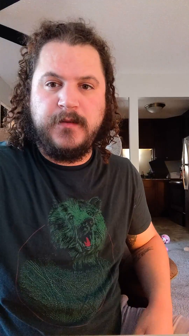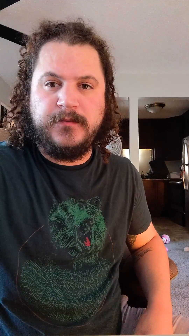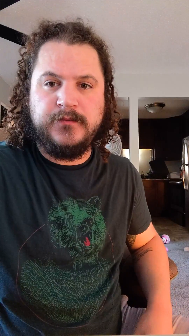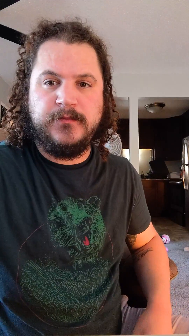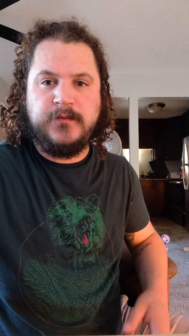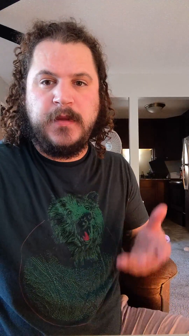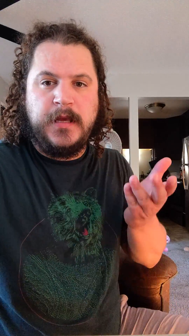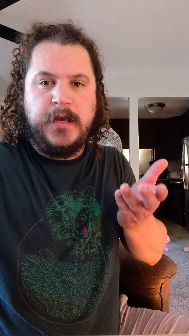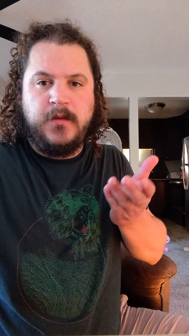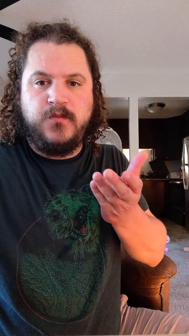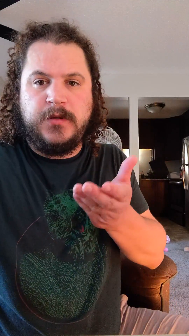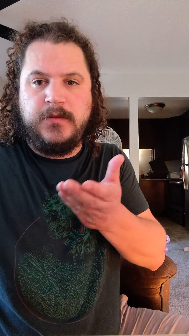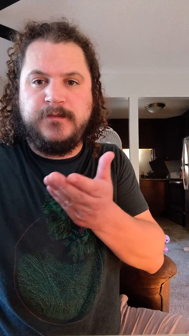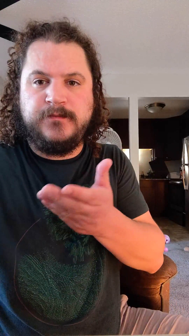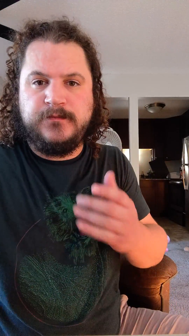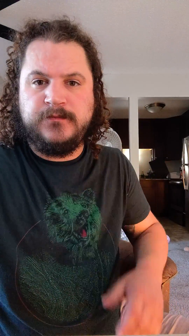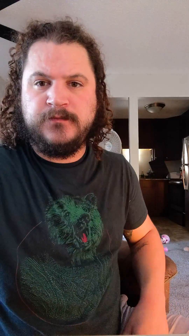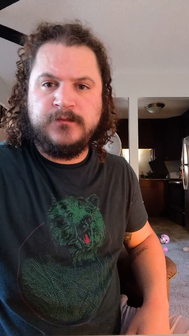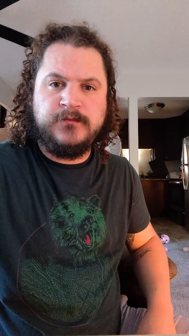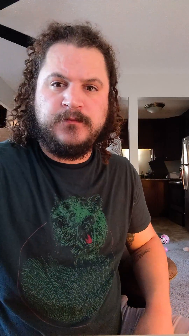carry